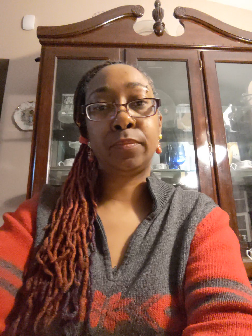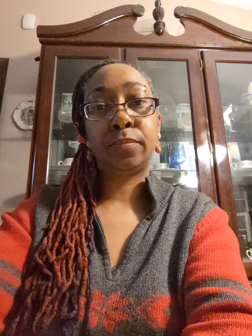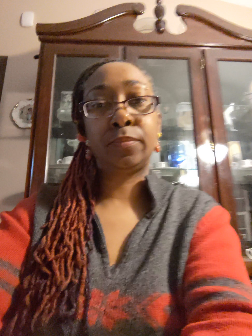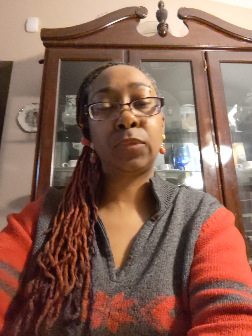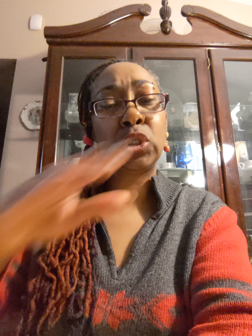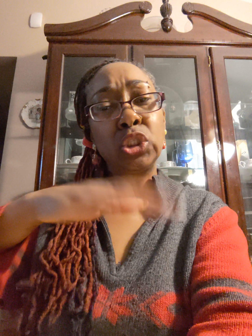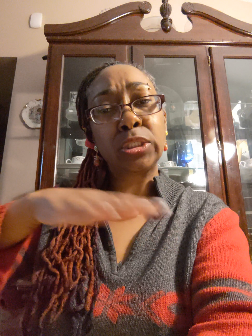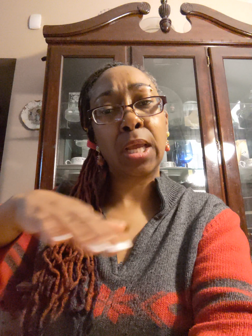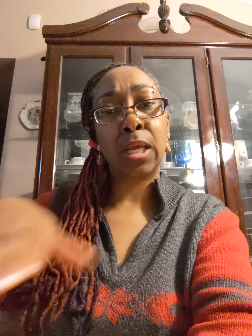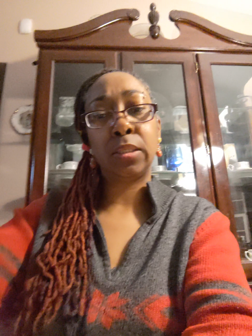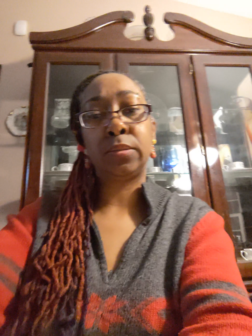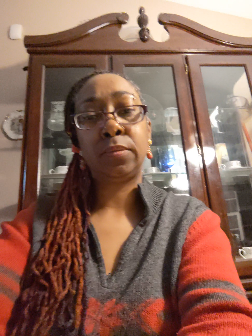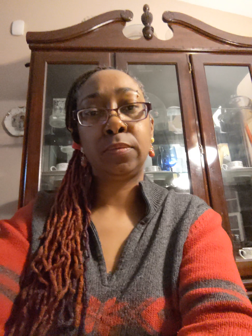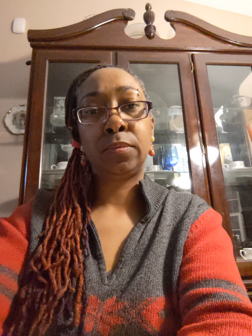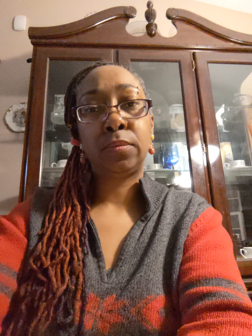child